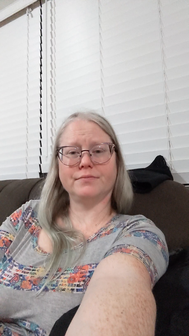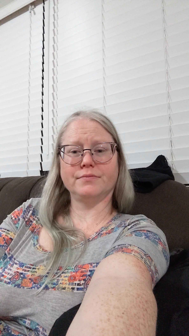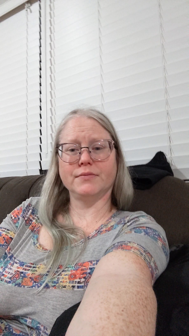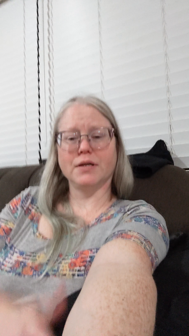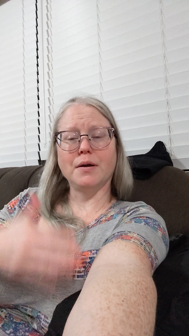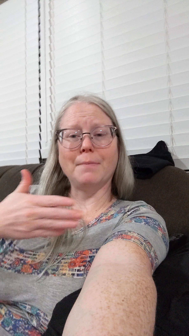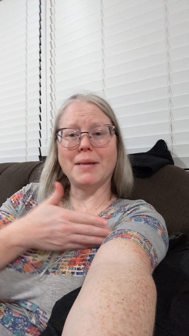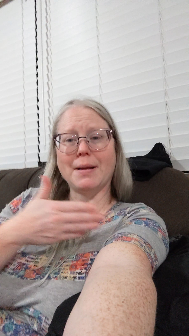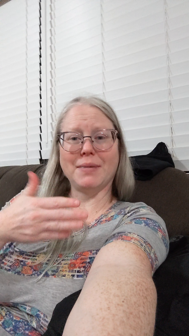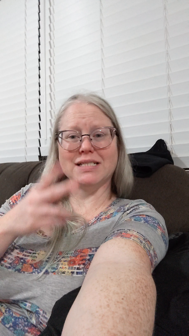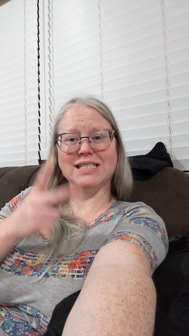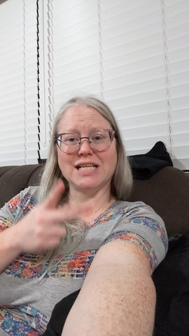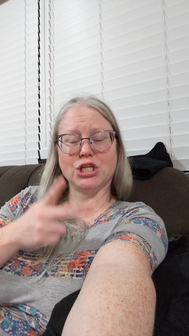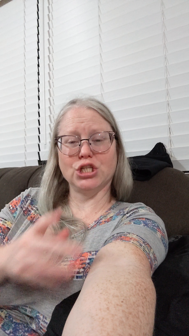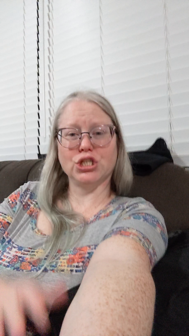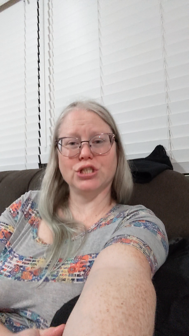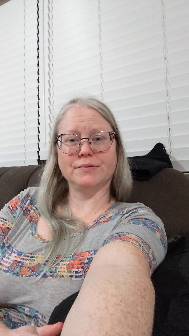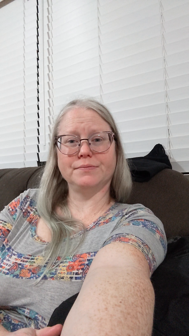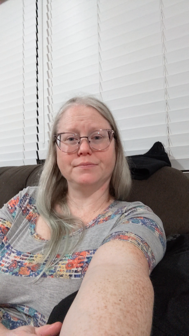babysitter